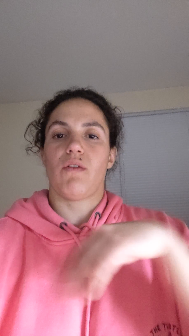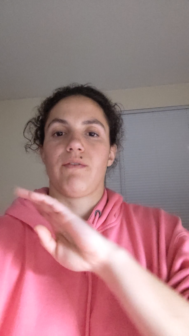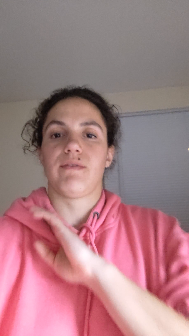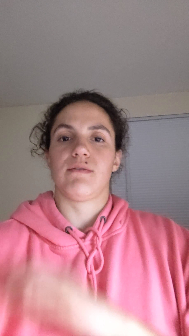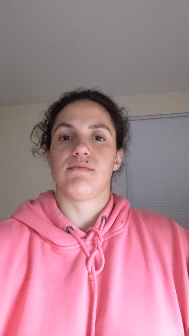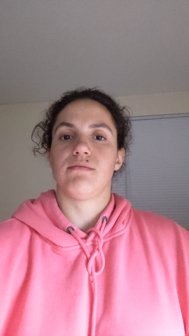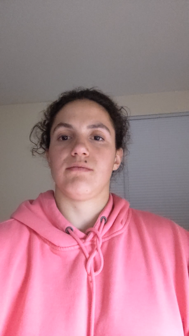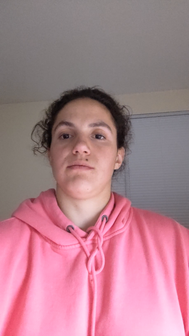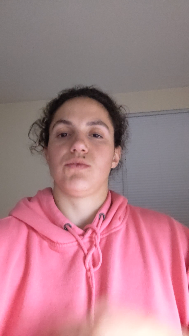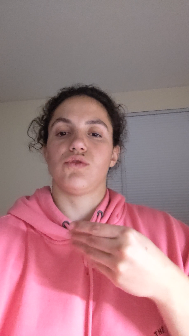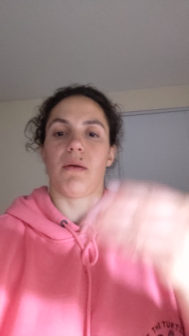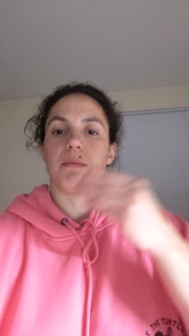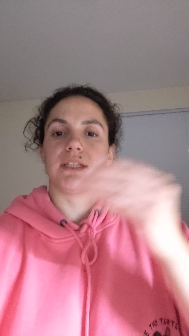shopping